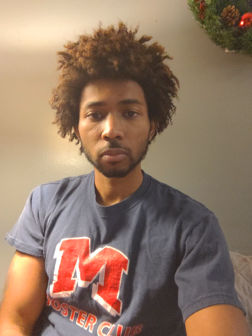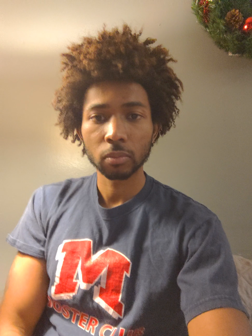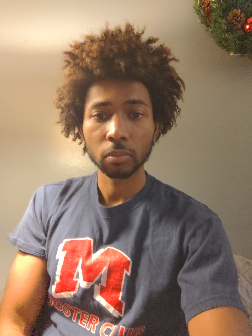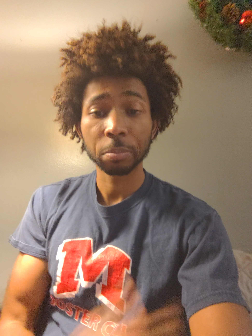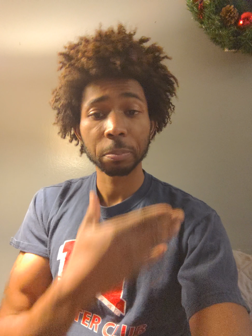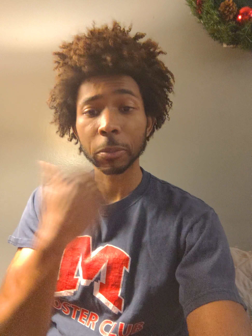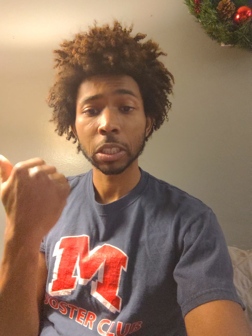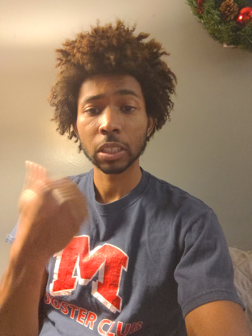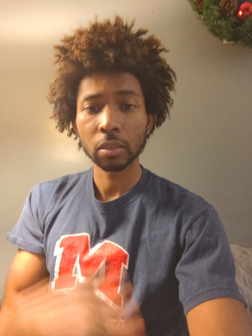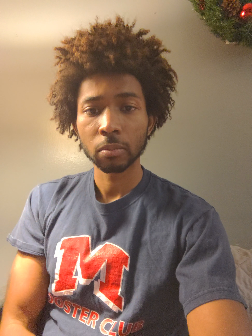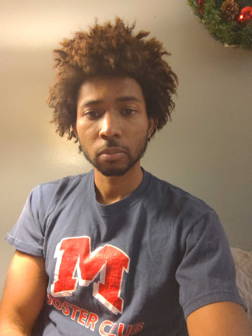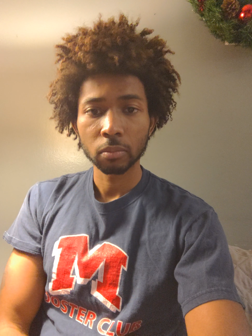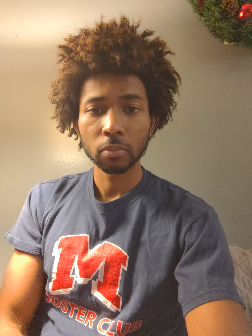better